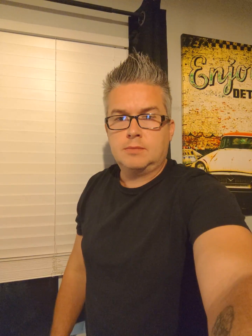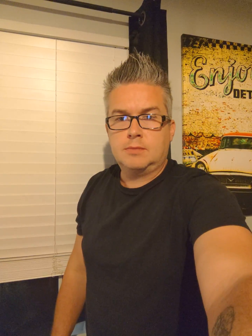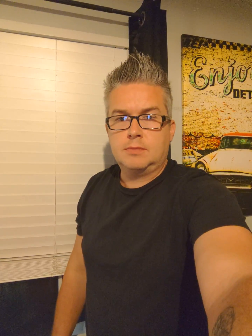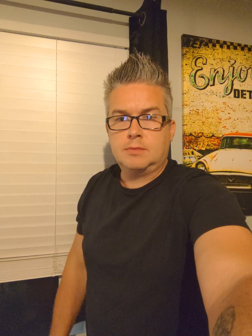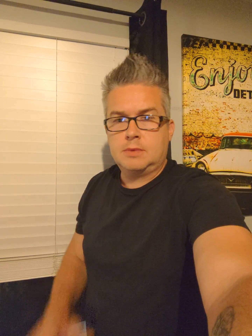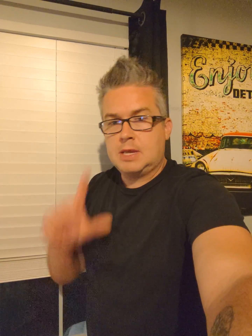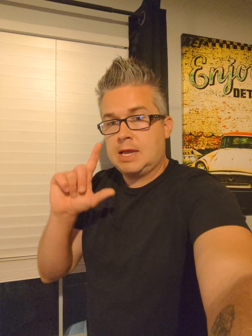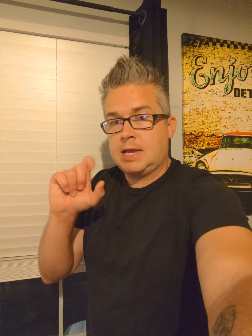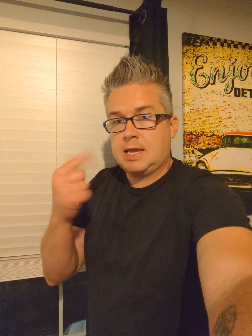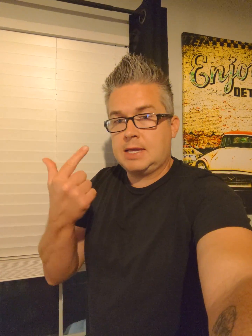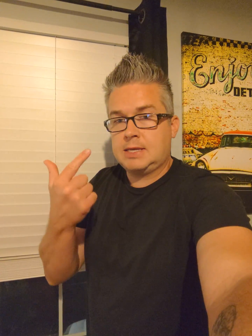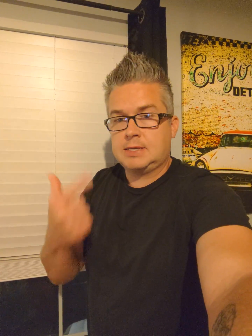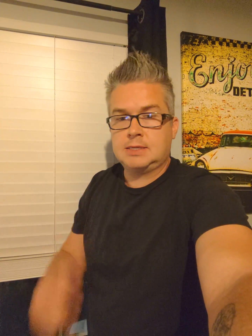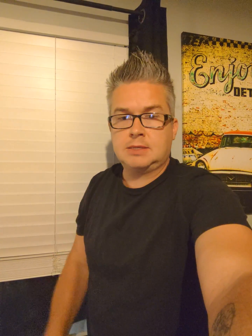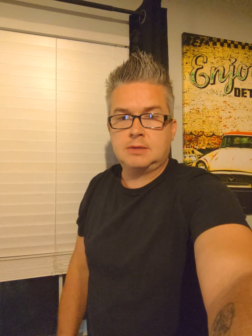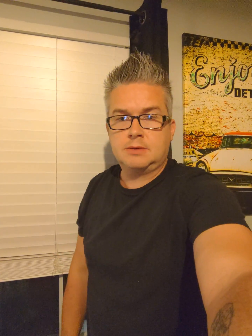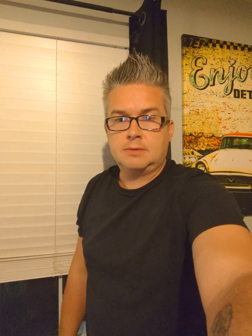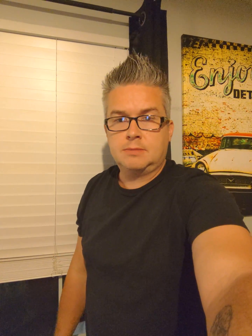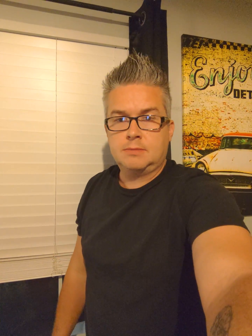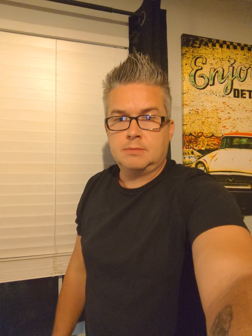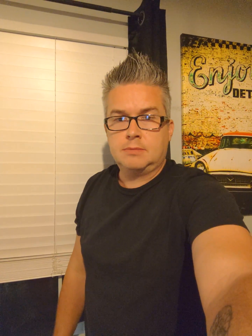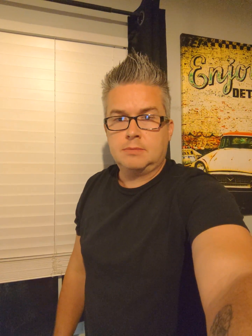leg